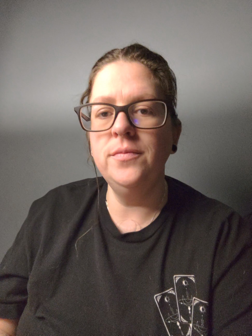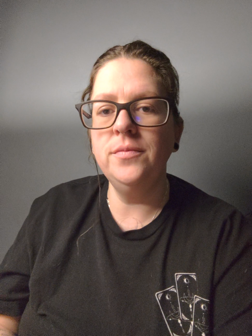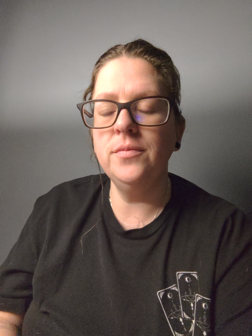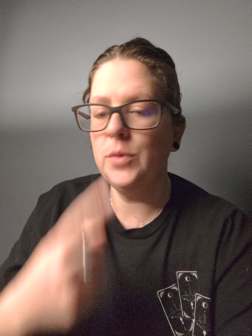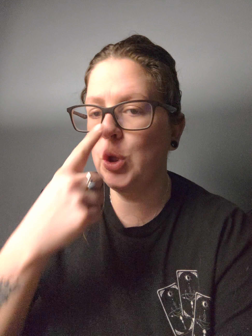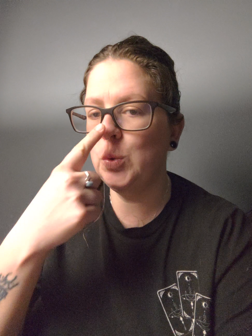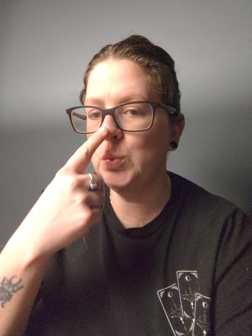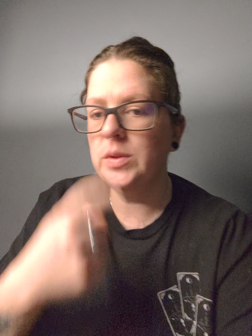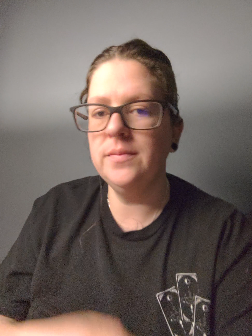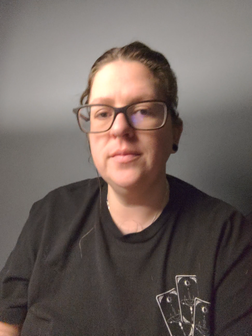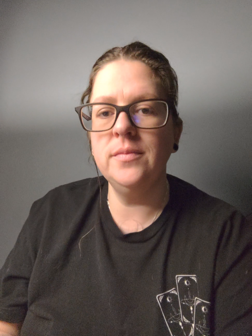nose